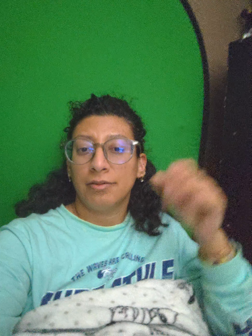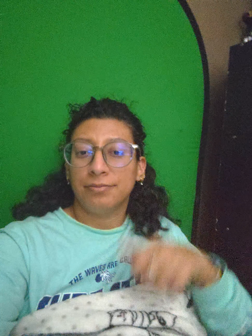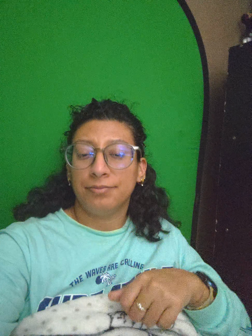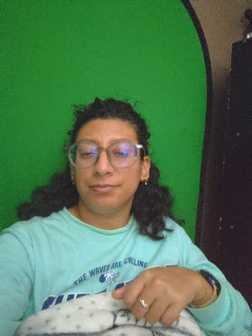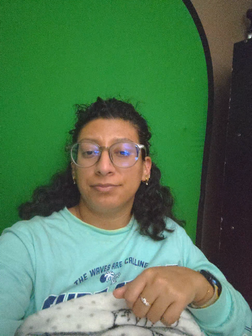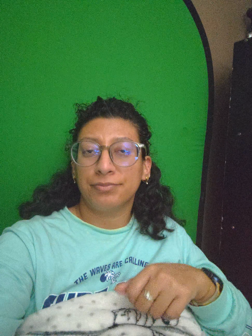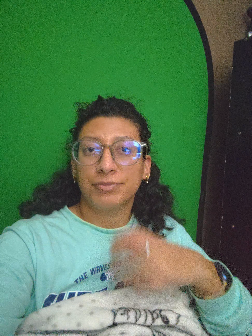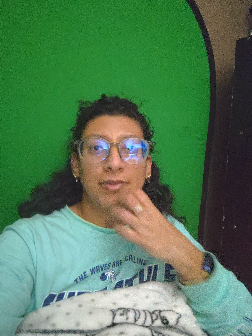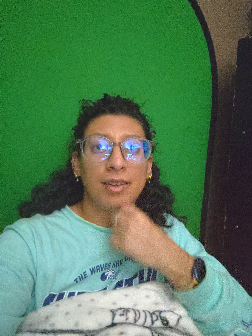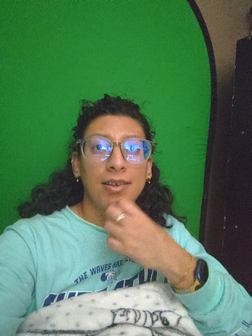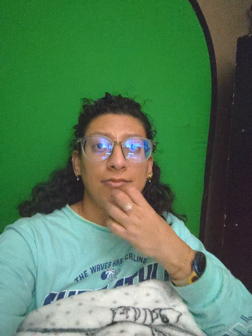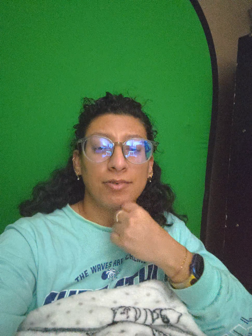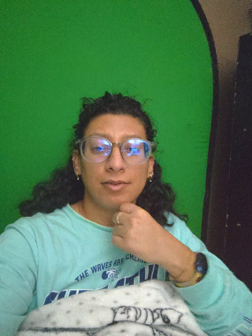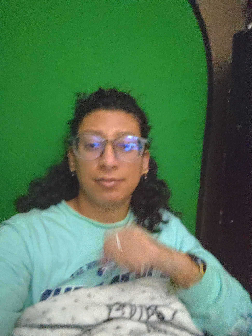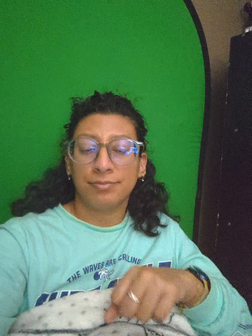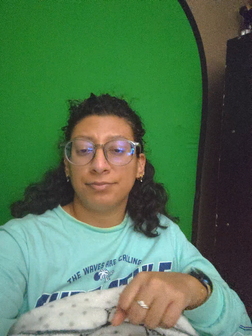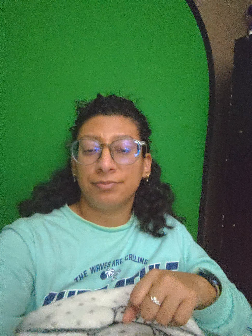underwear